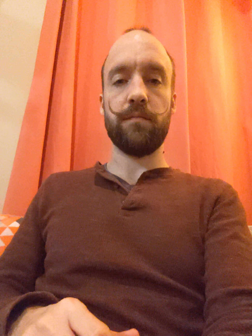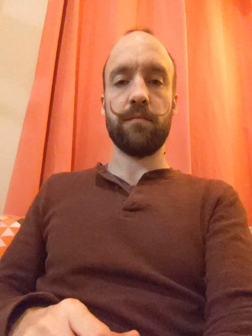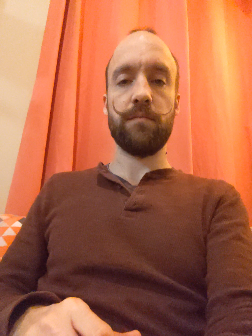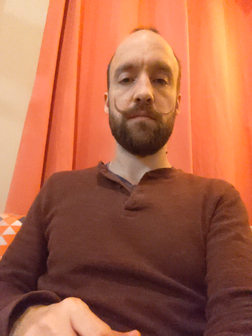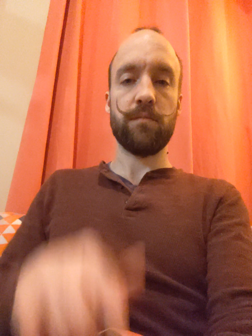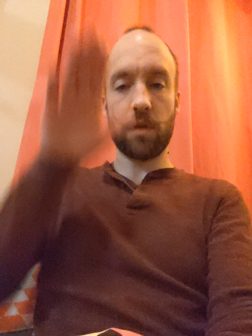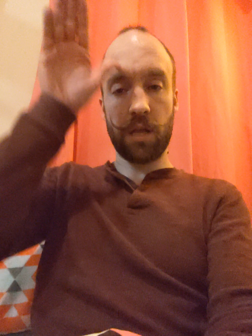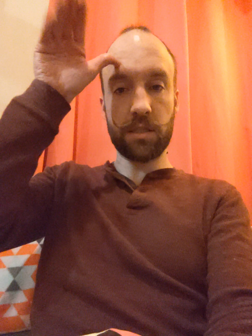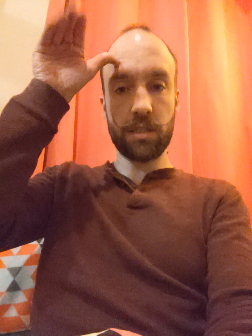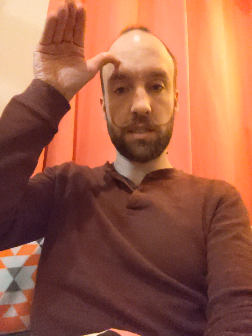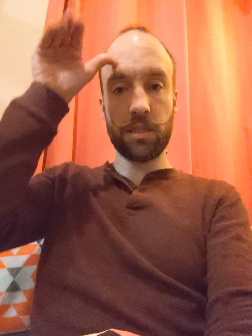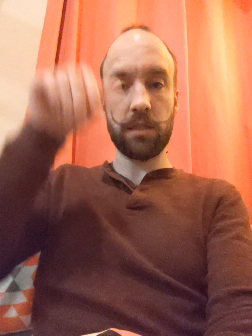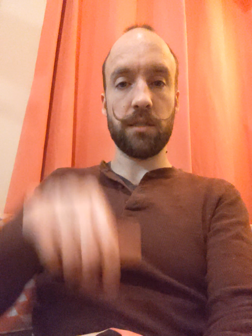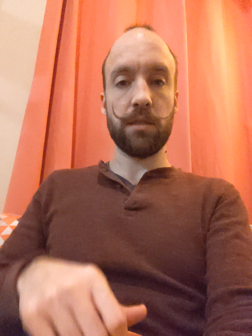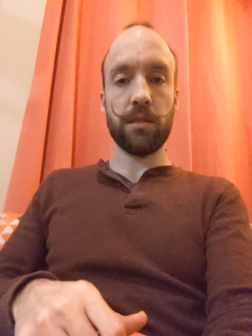donkey